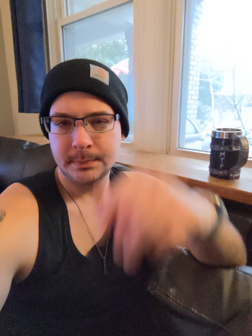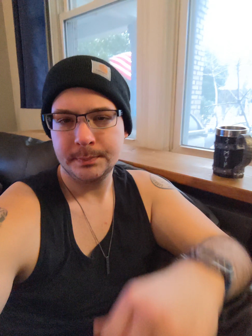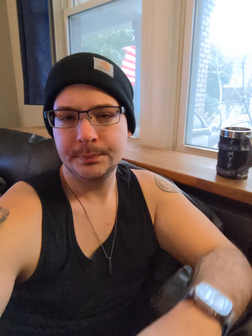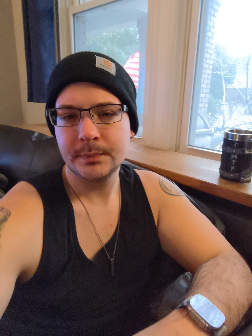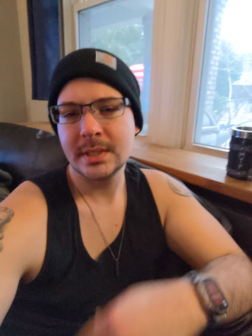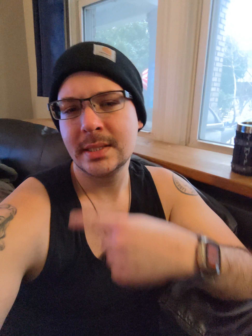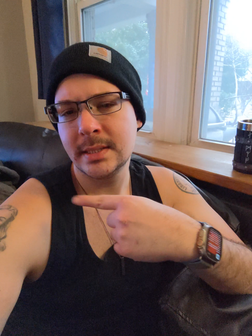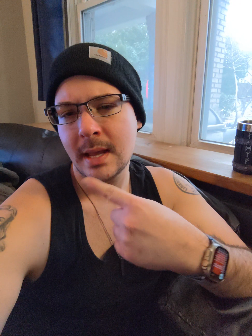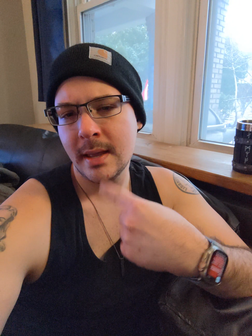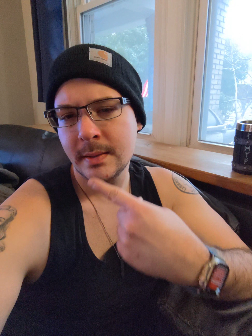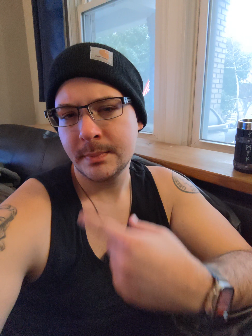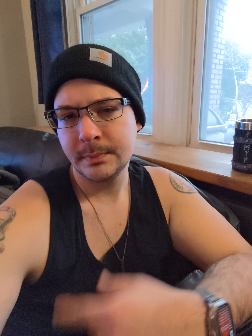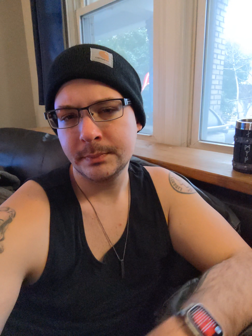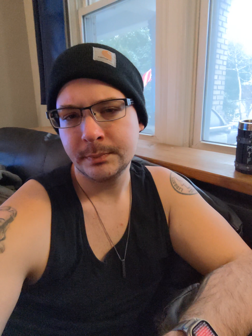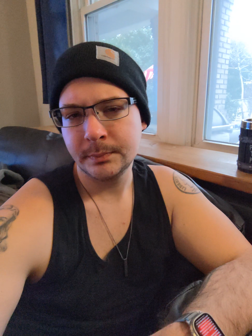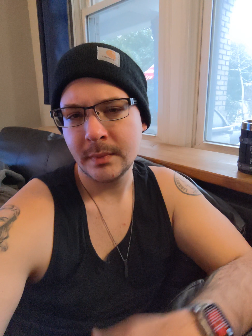say